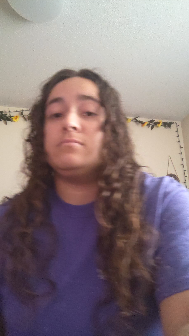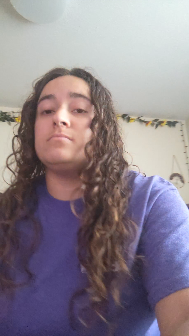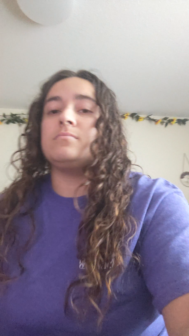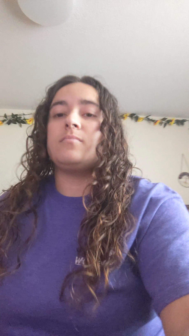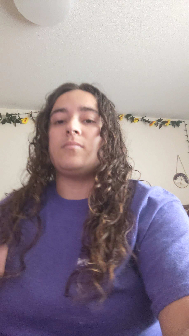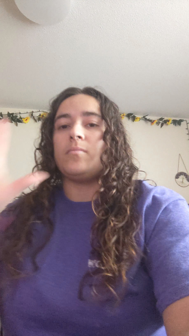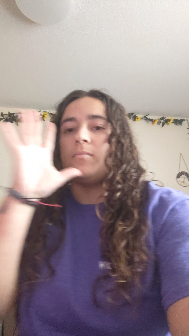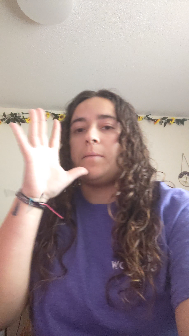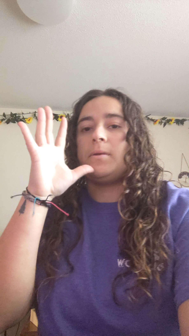mommy